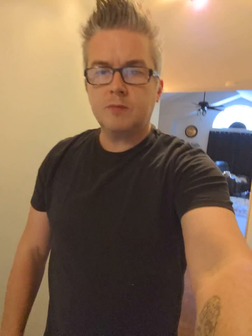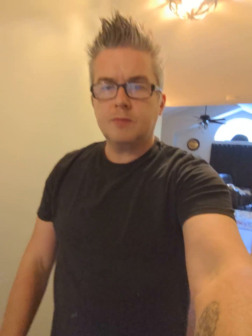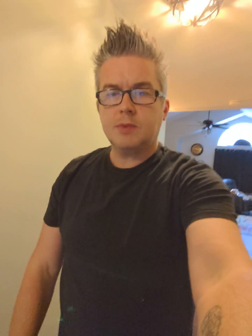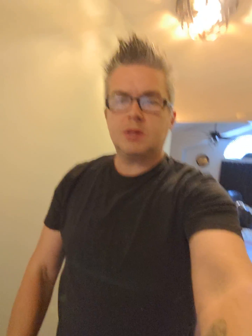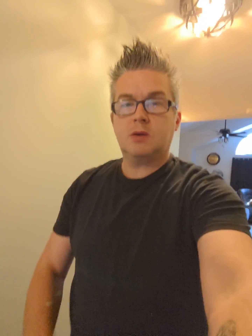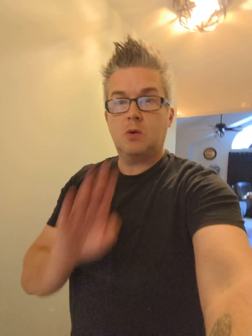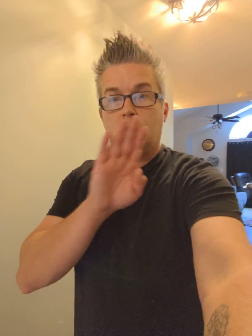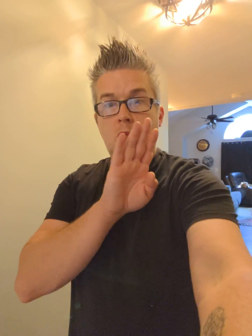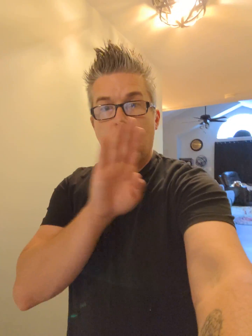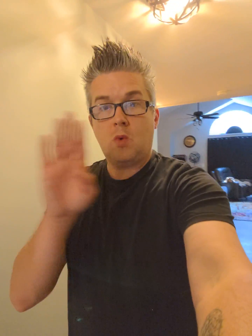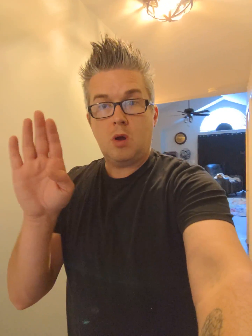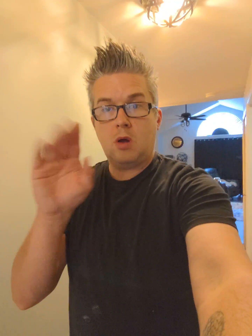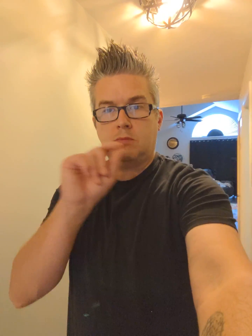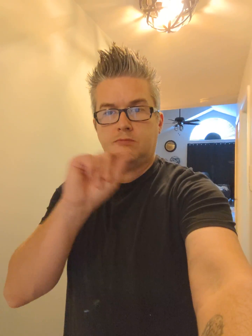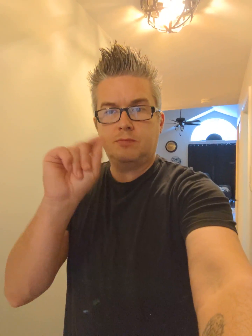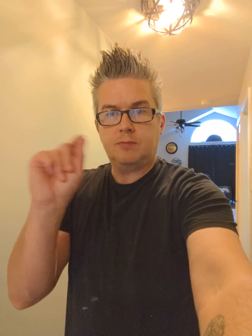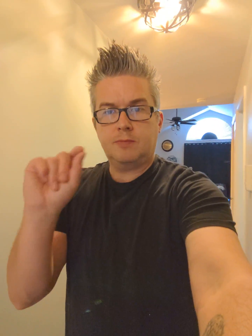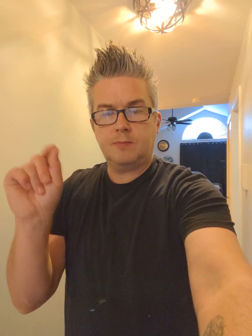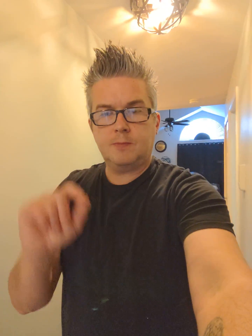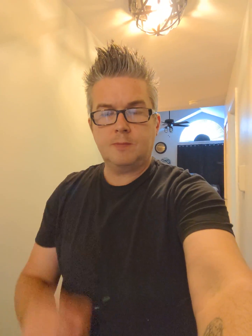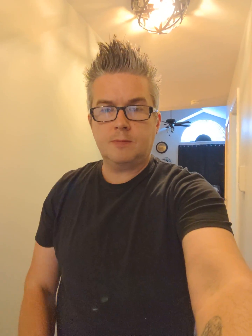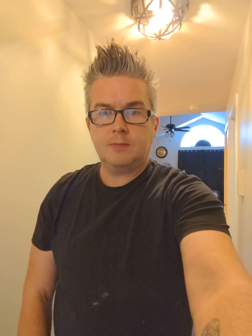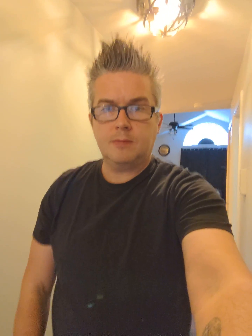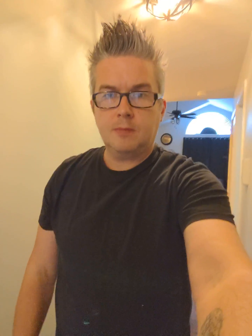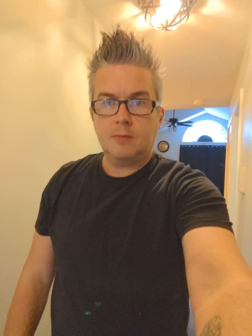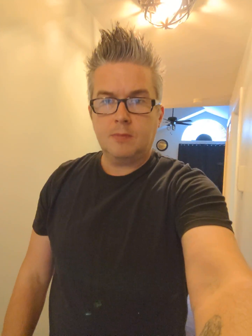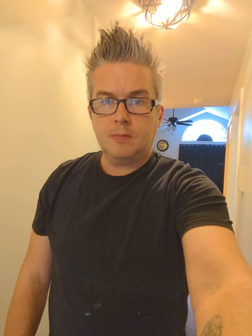chalk